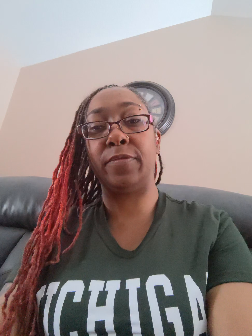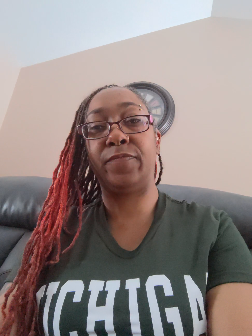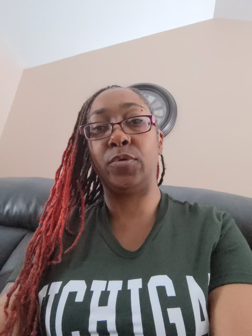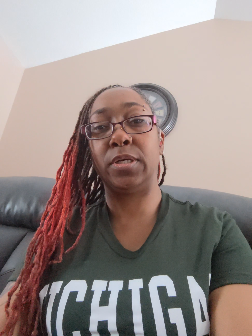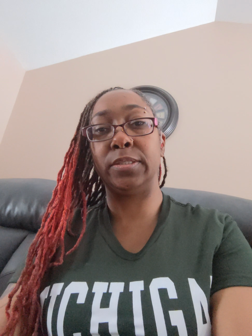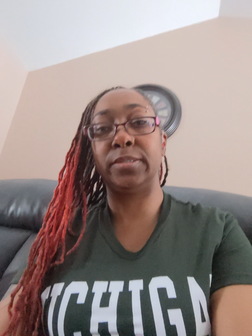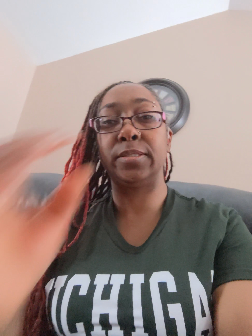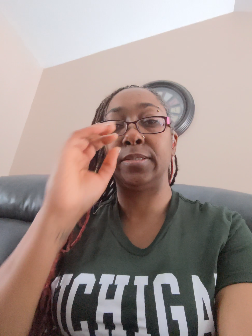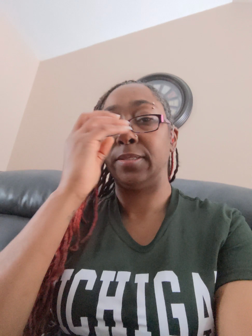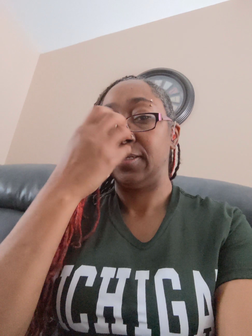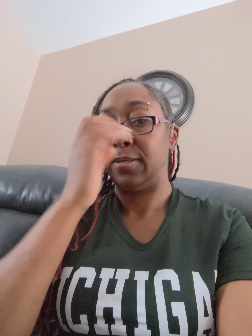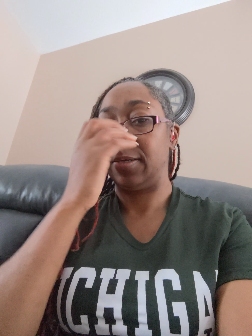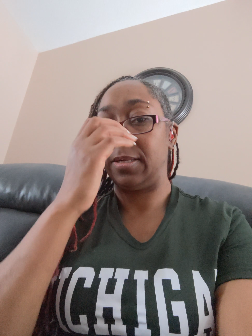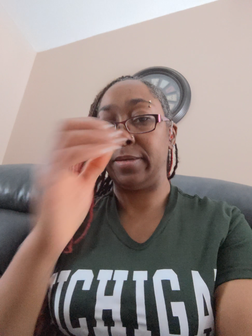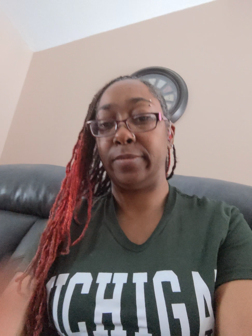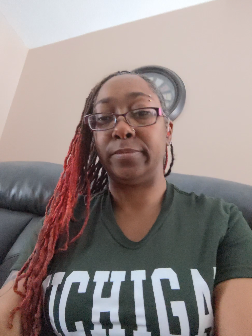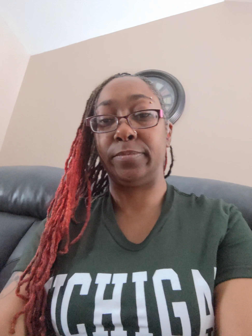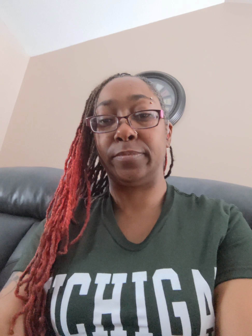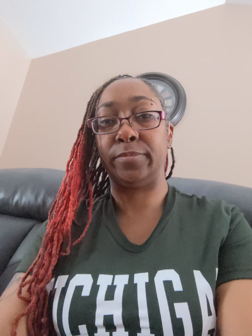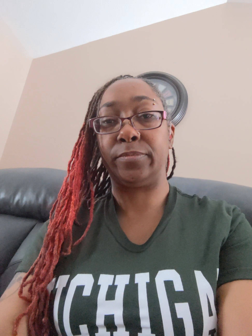clown